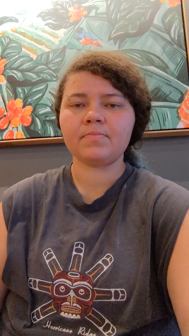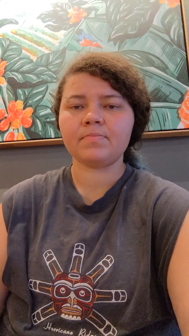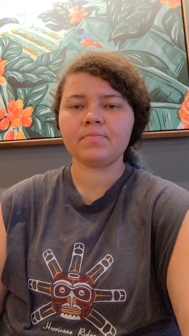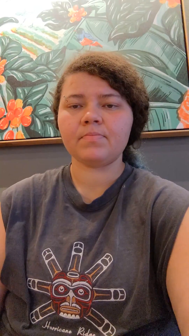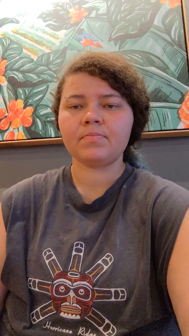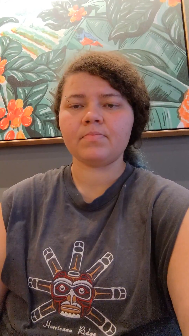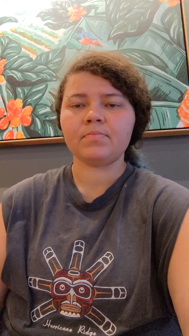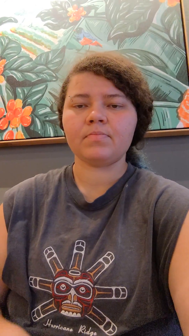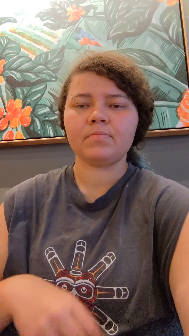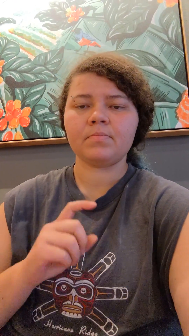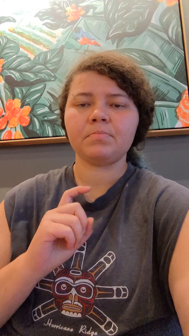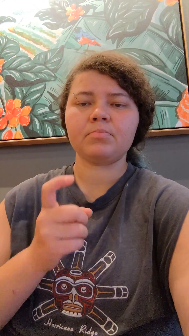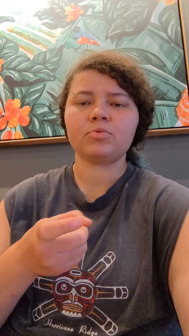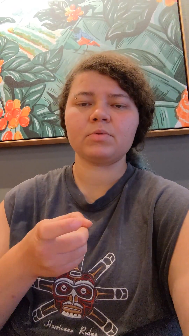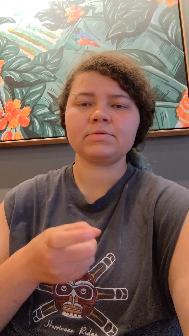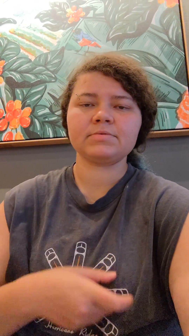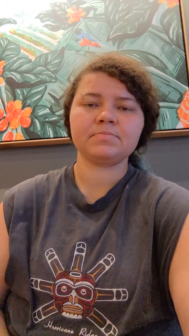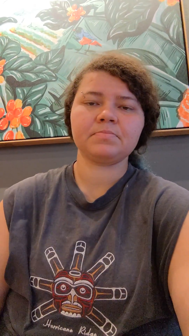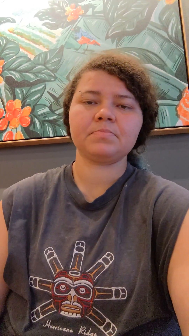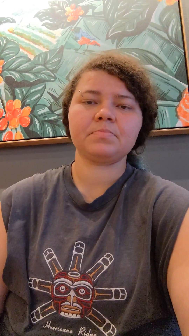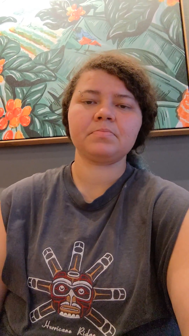present